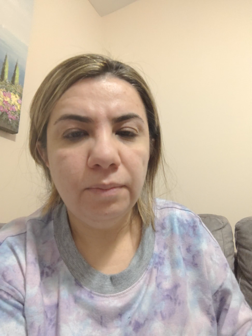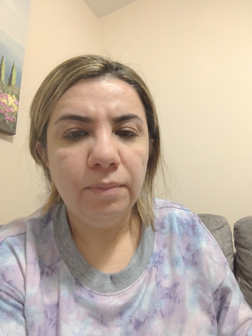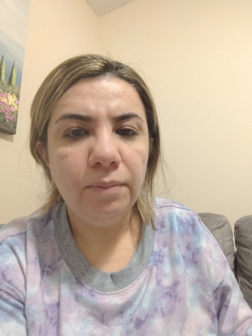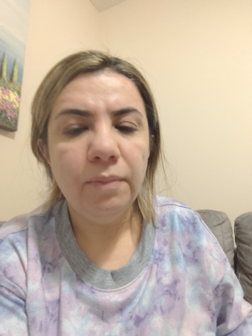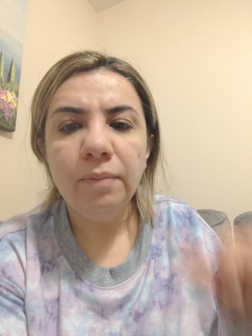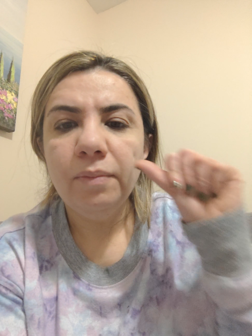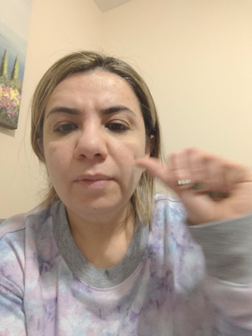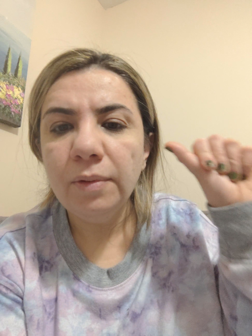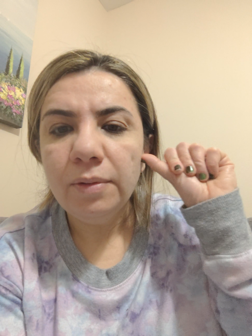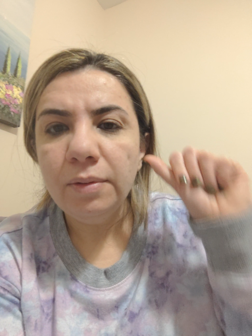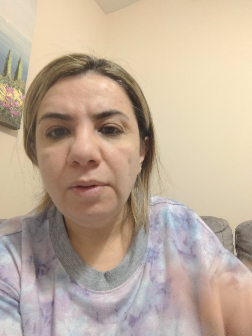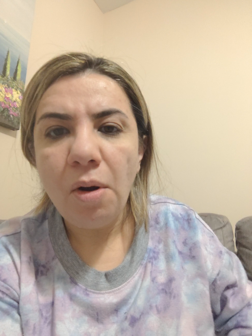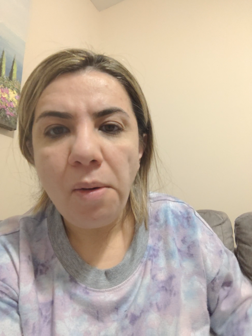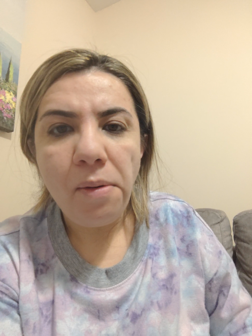yesterday